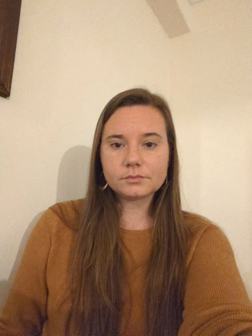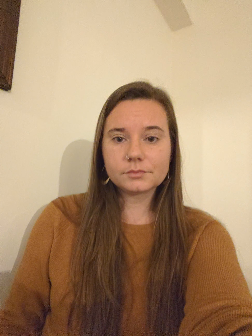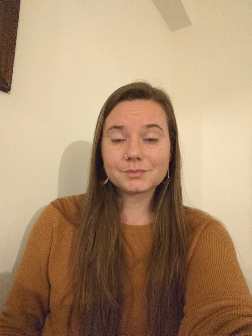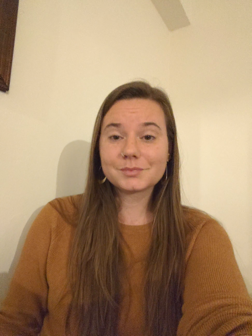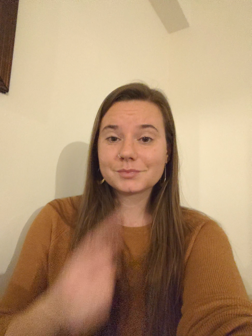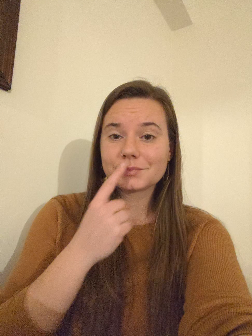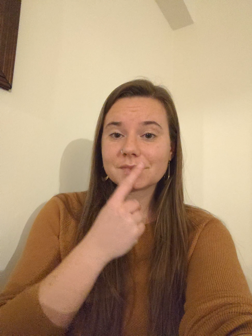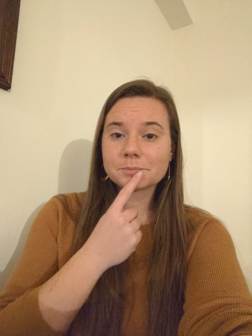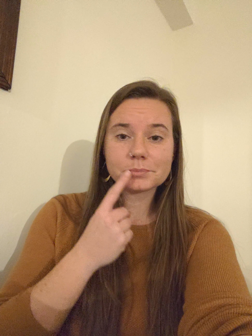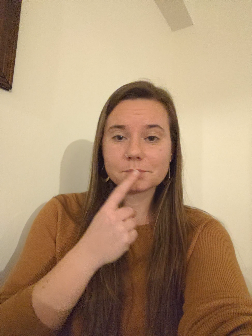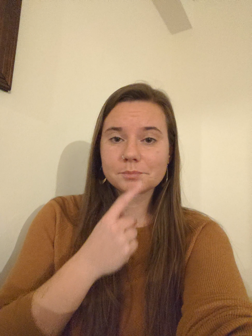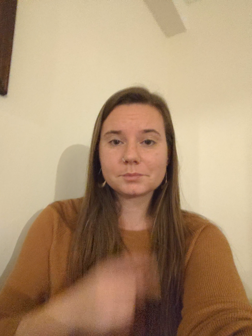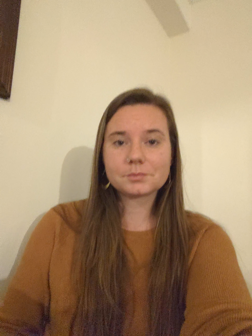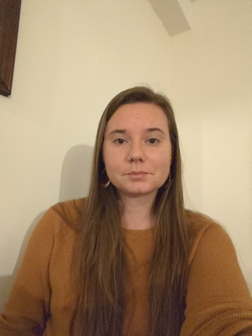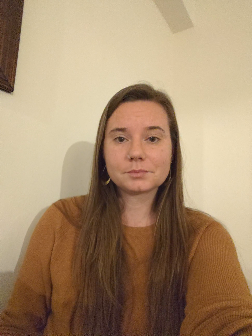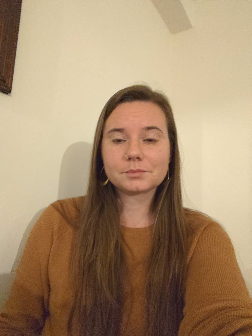lips